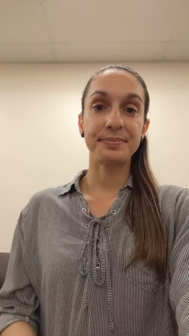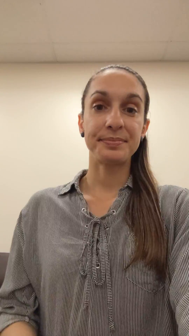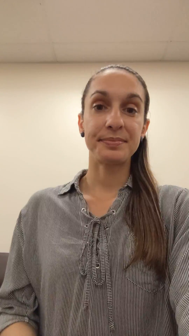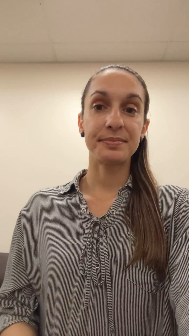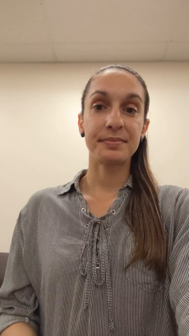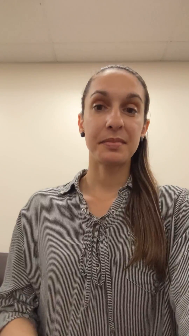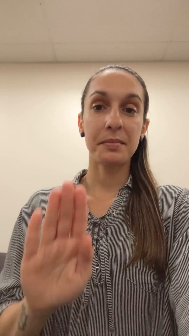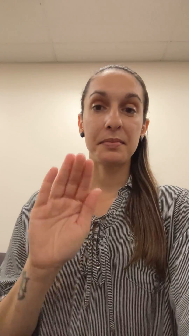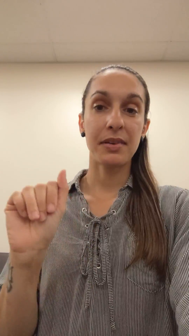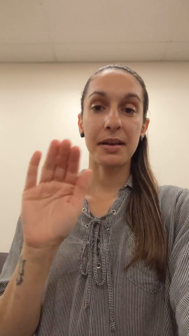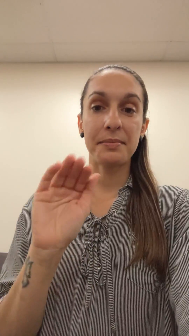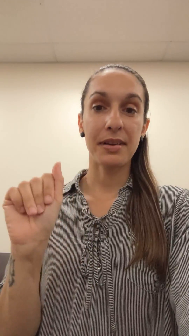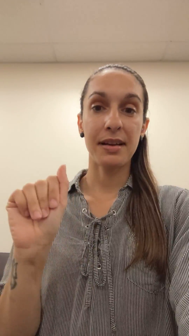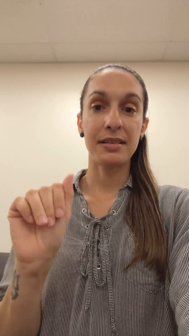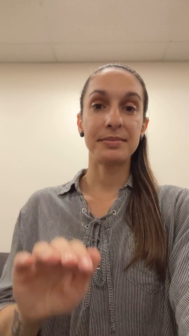baa baa